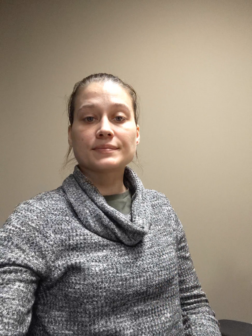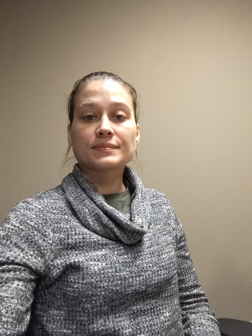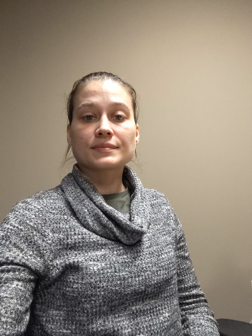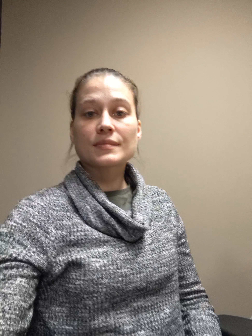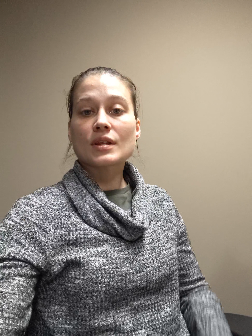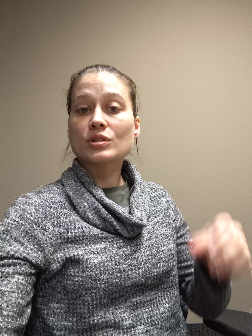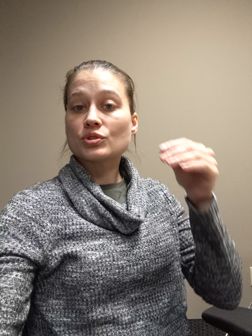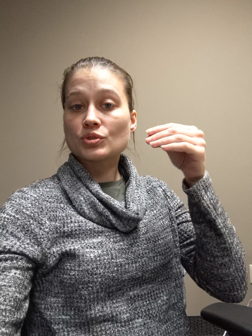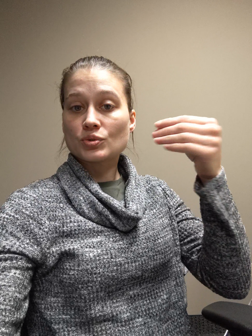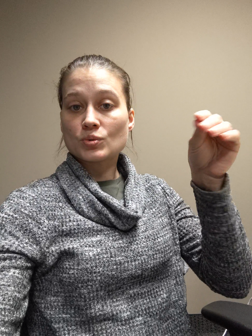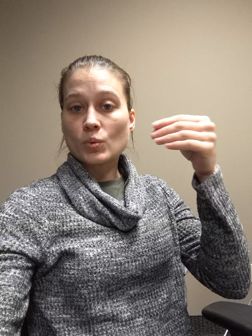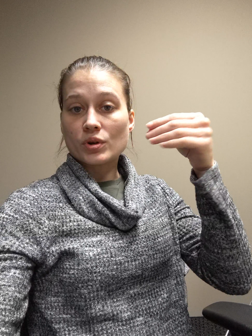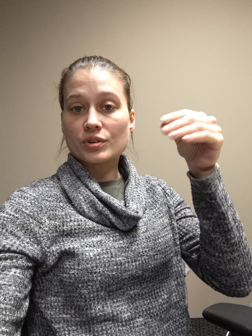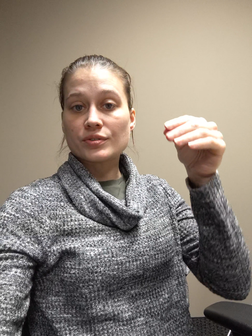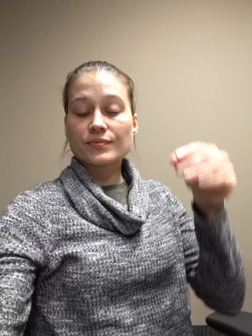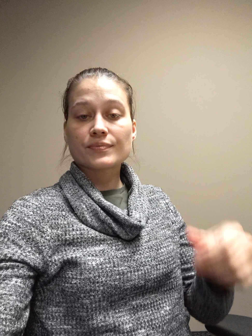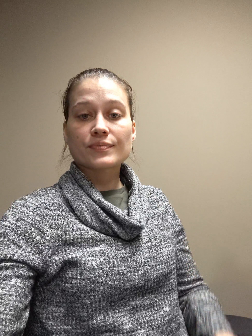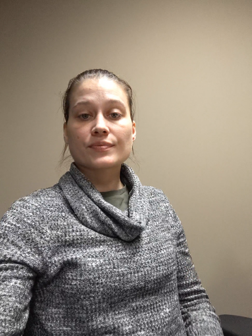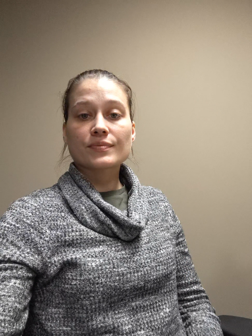store